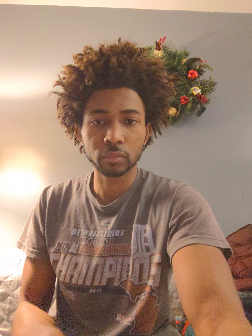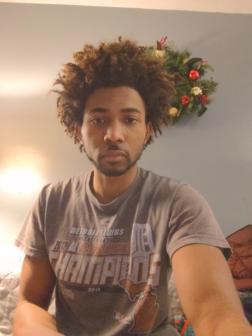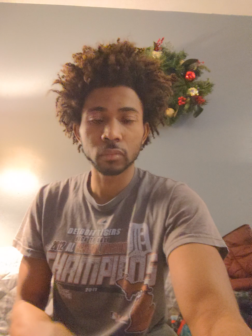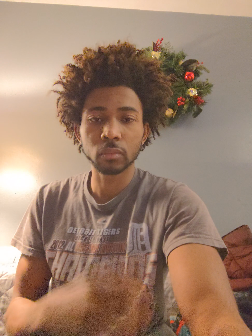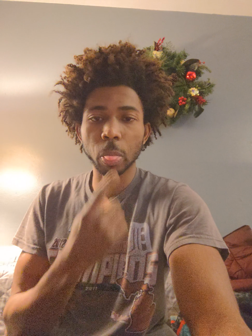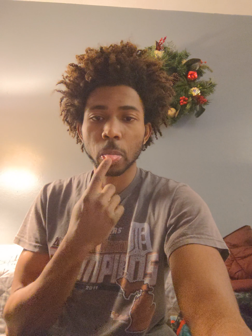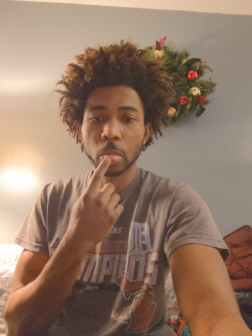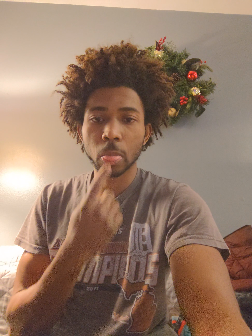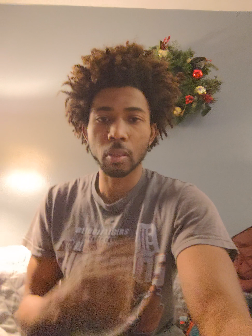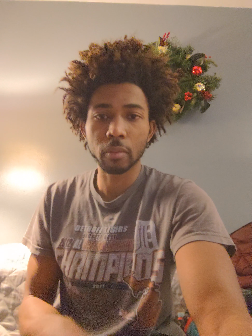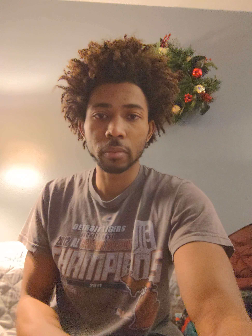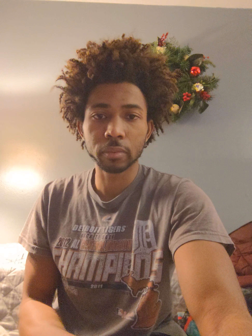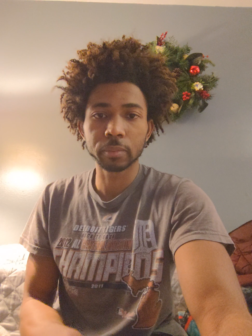tongue